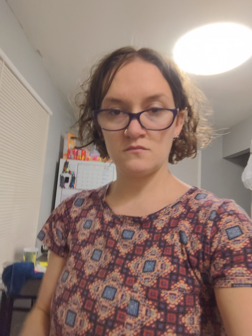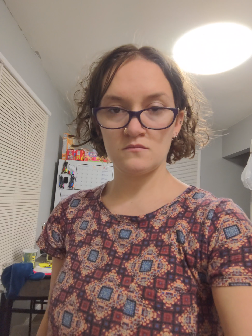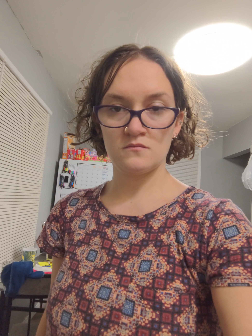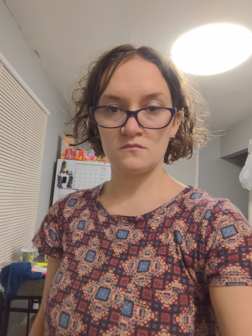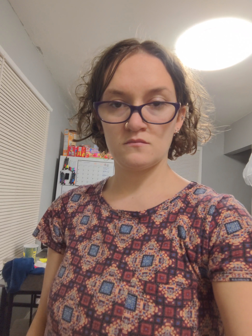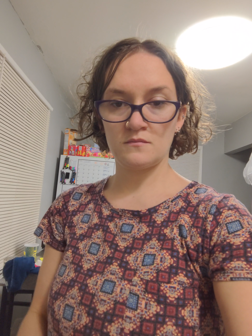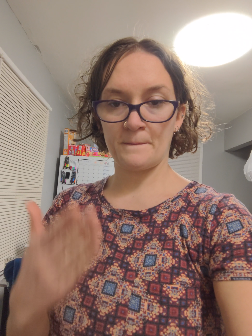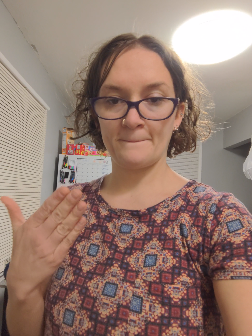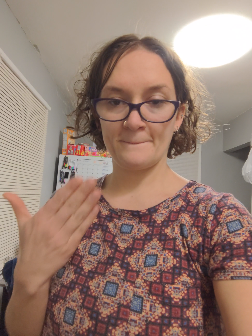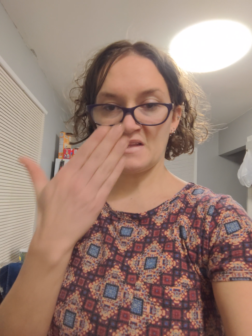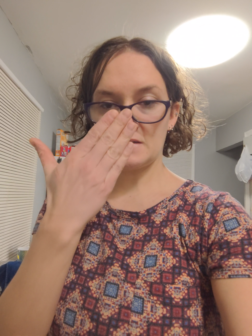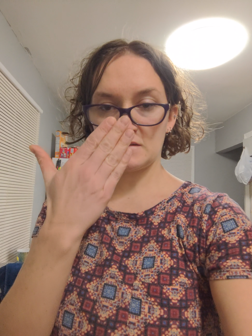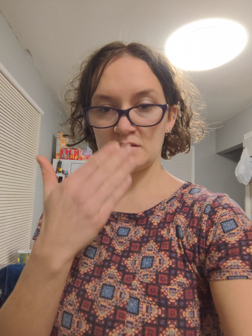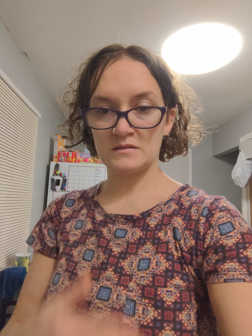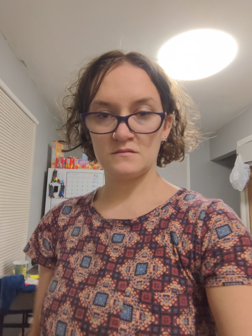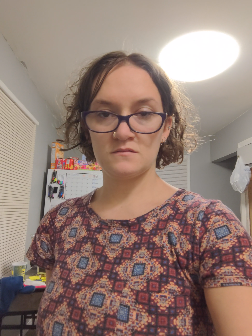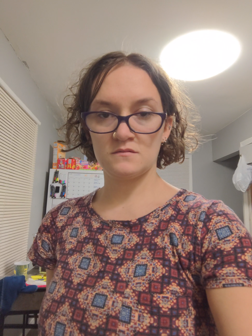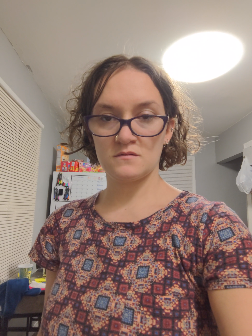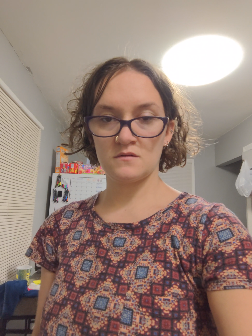mitten